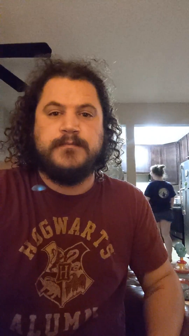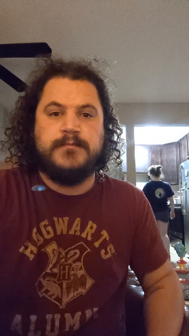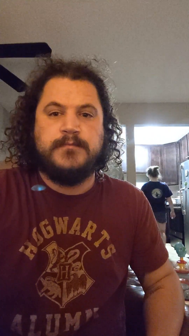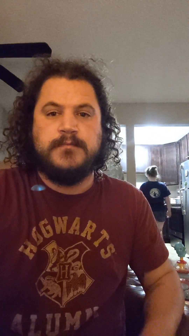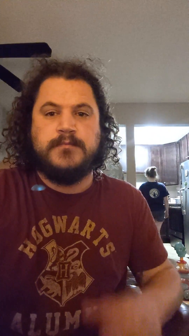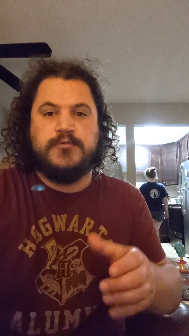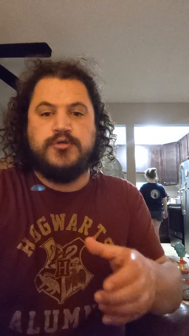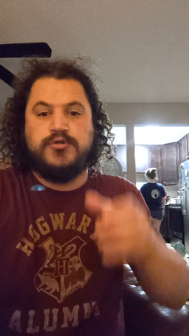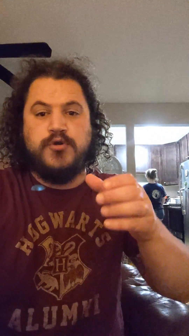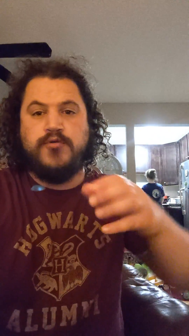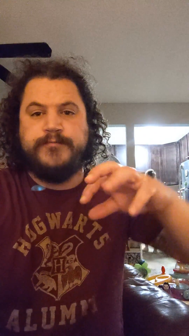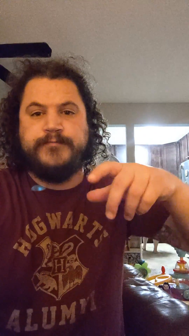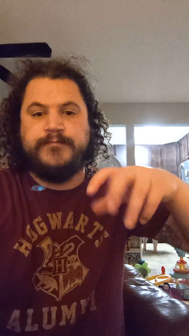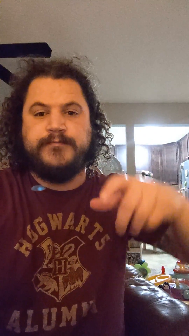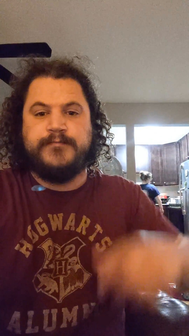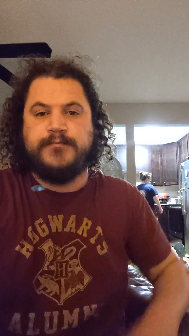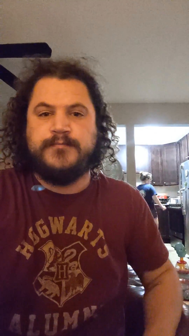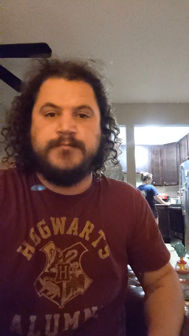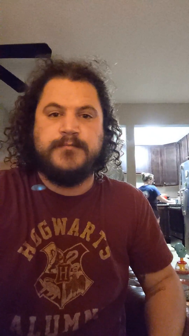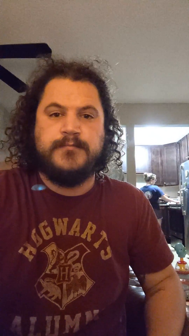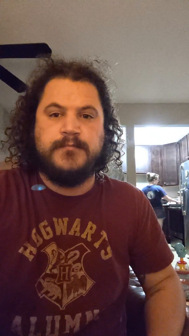jar